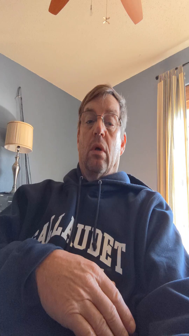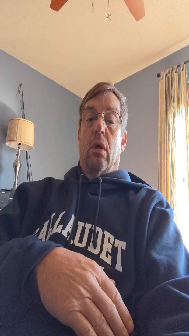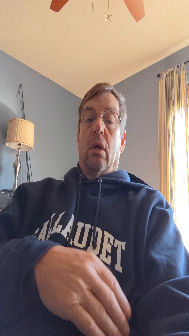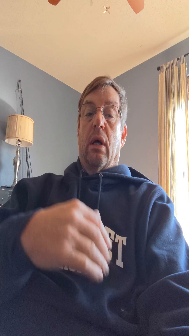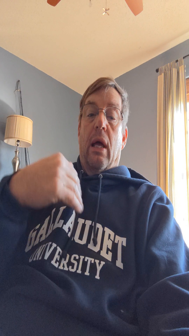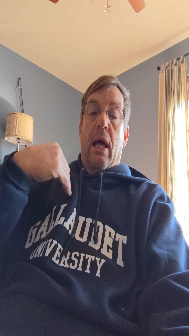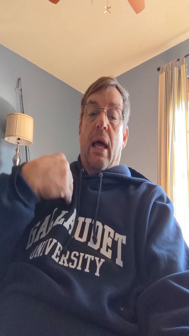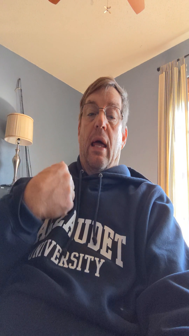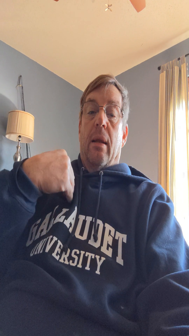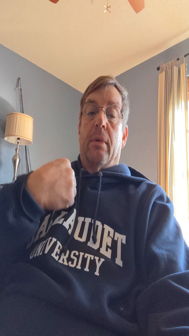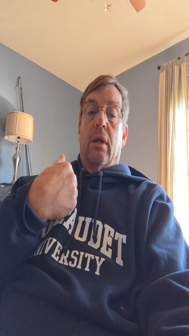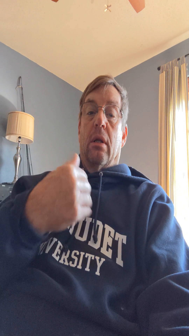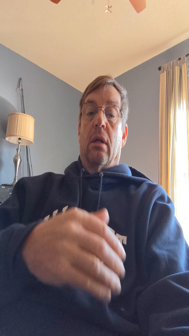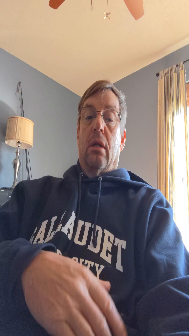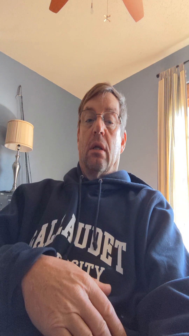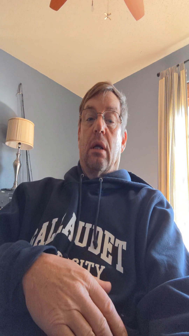animal